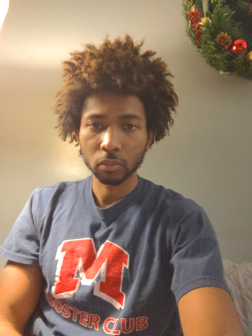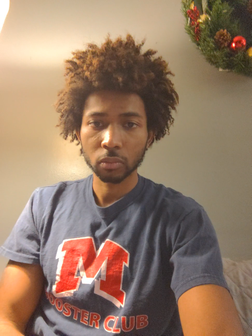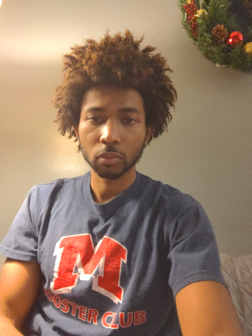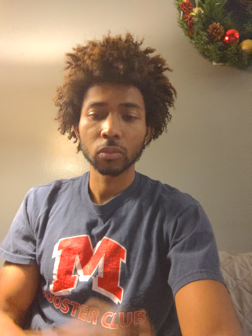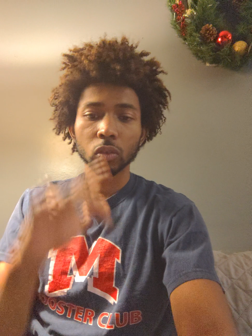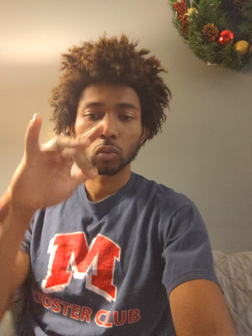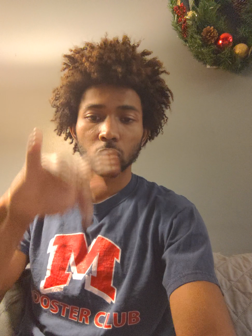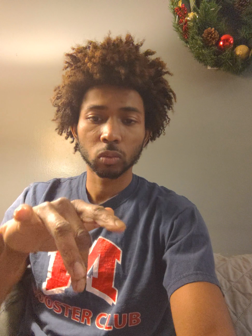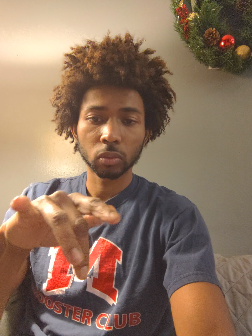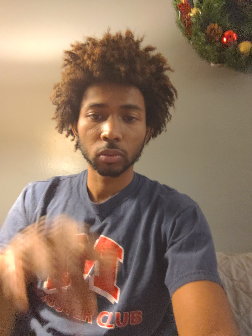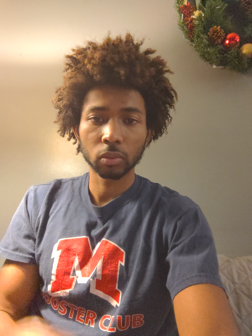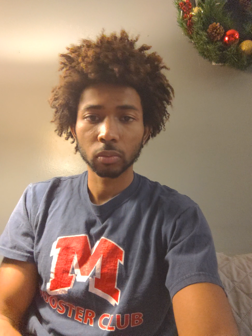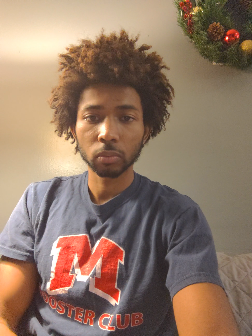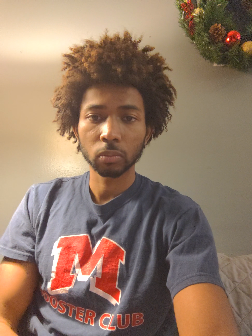touch